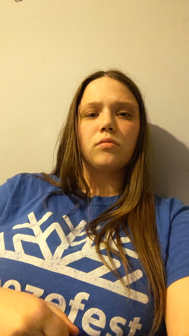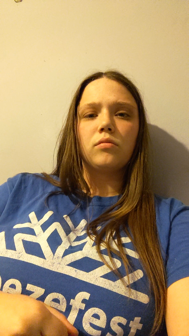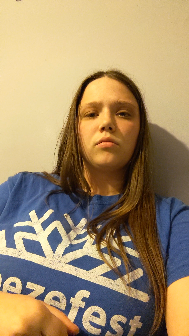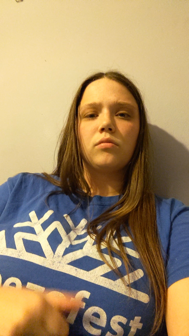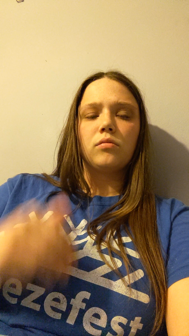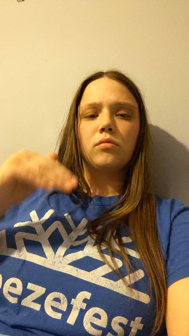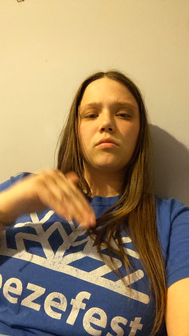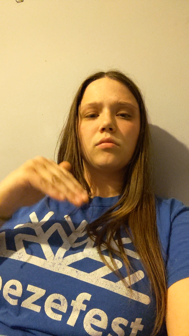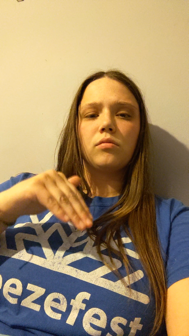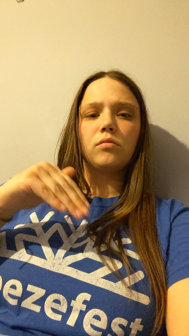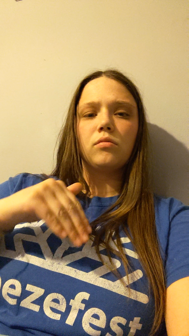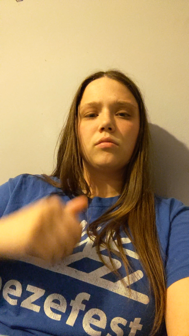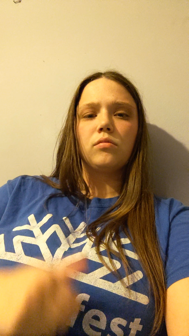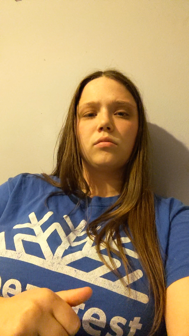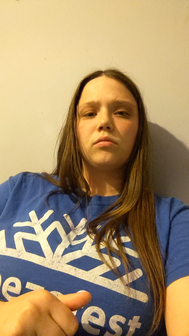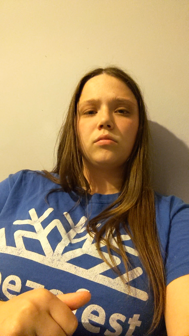doctor